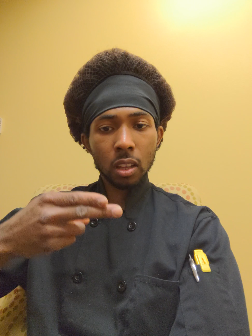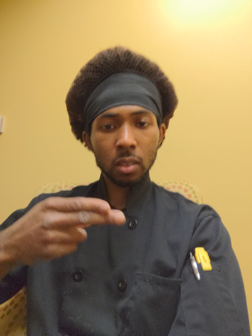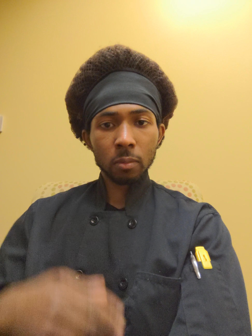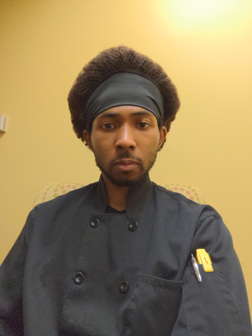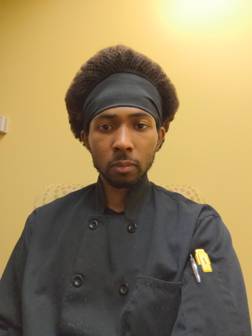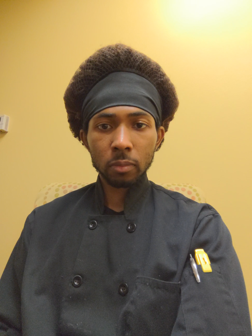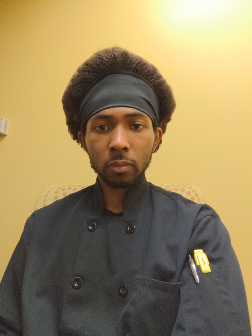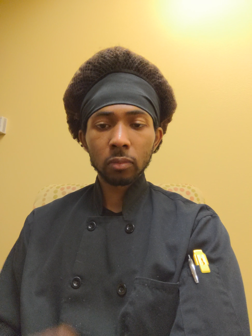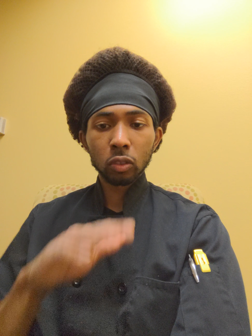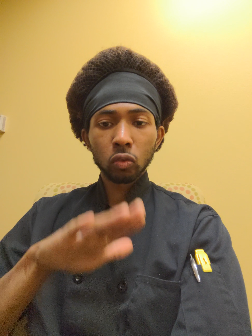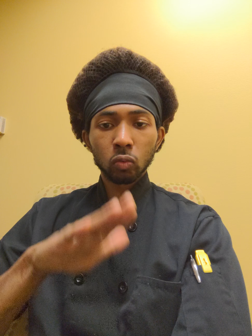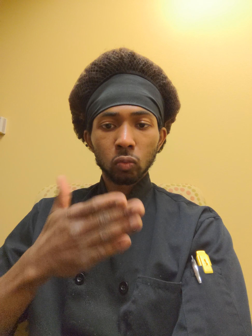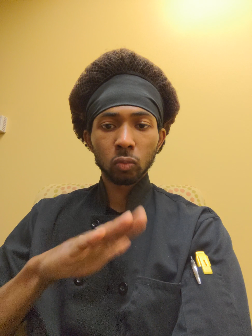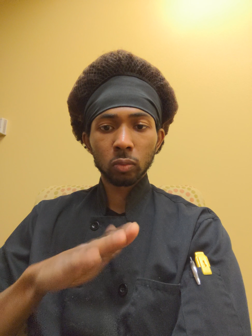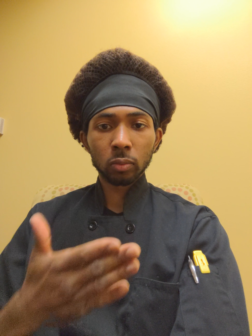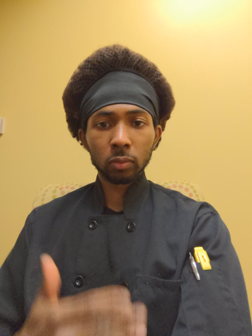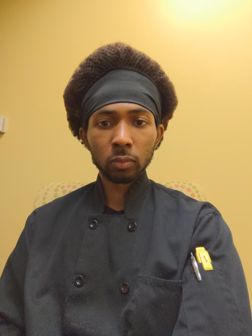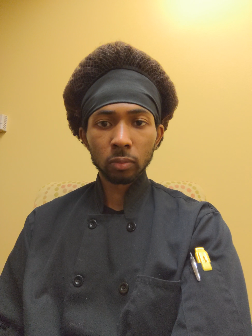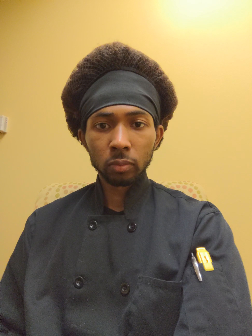cook